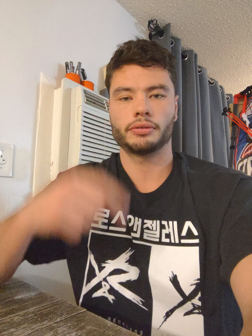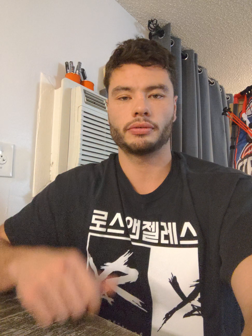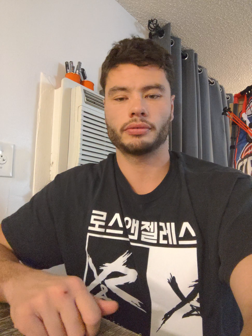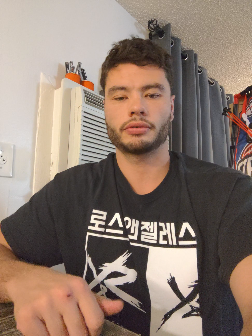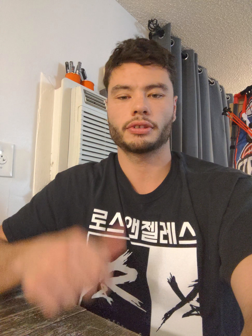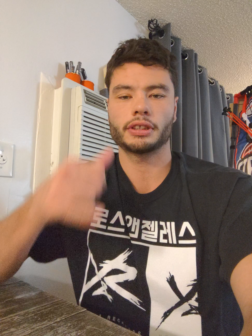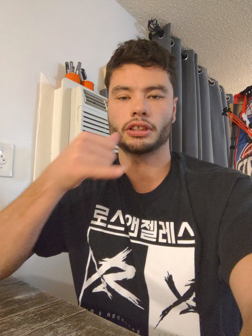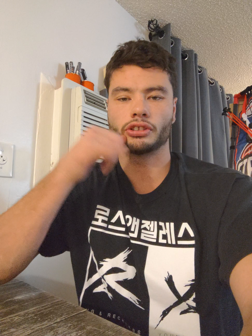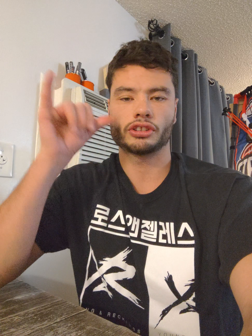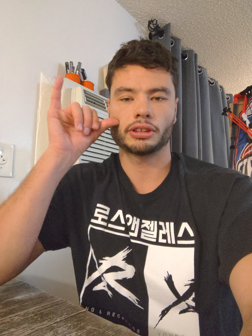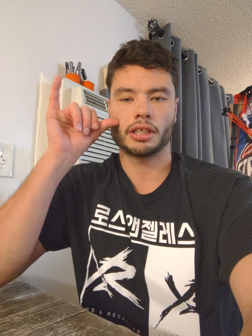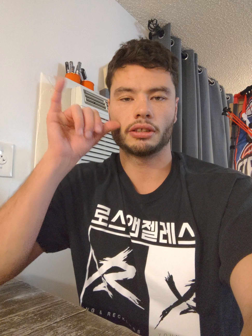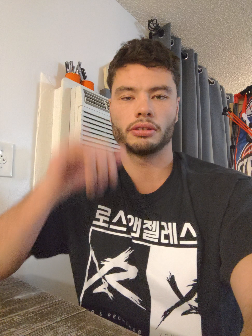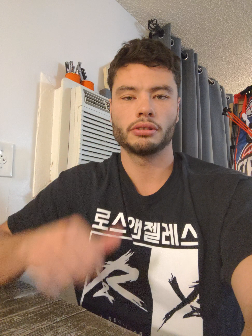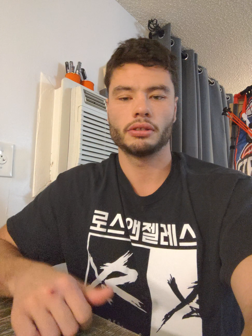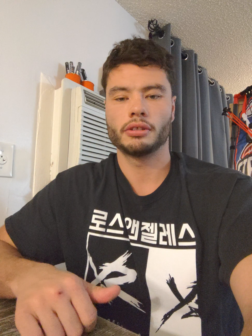yesterday